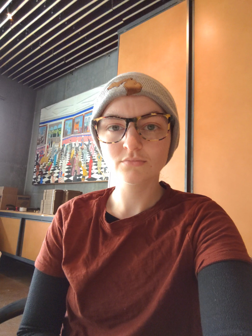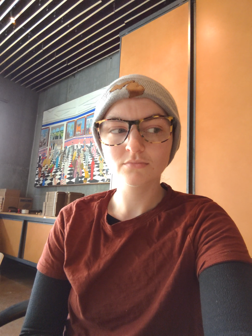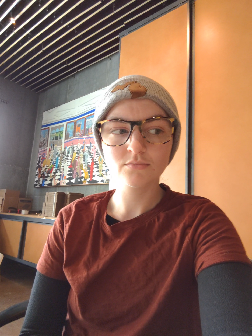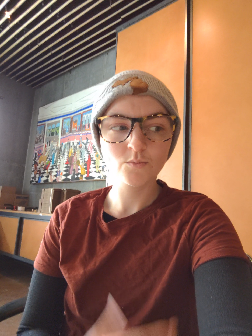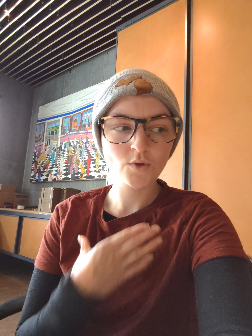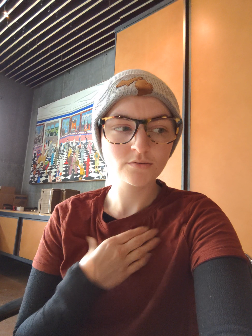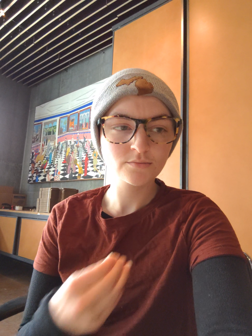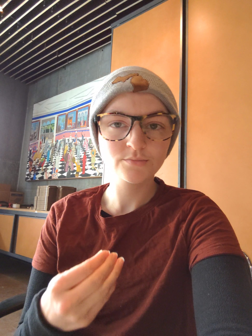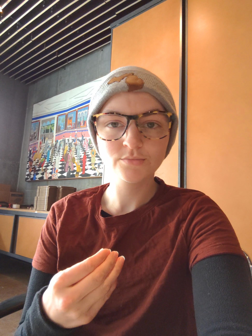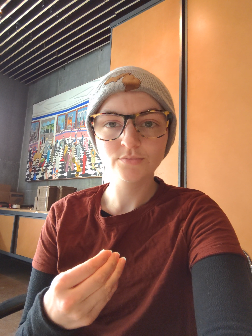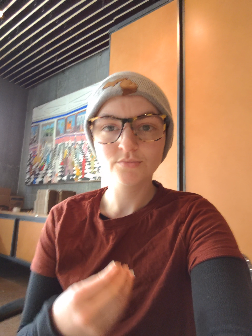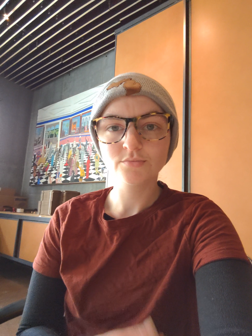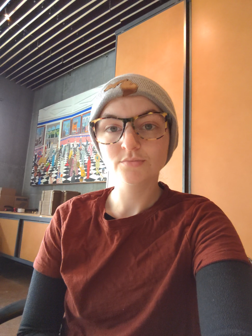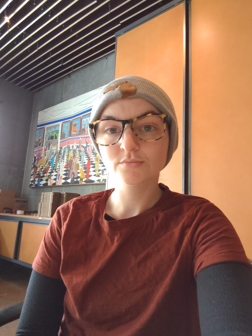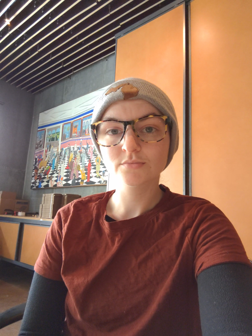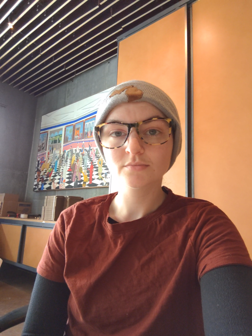white